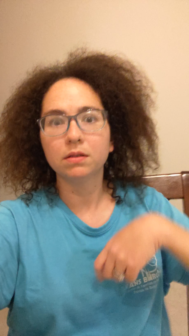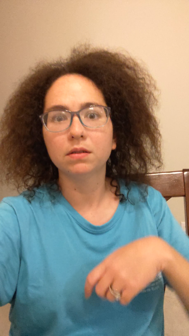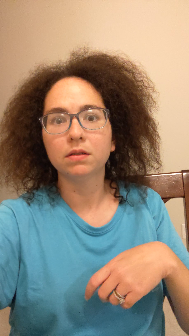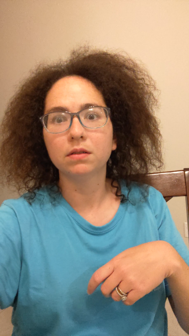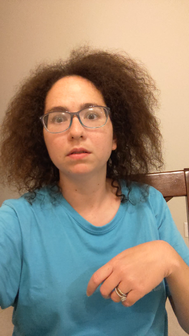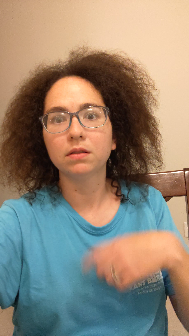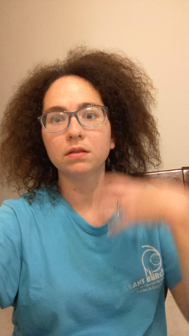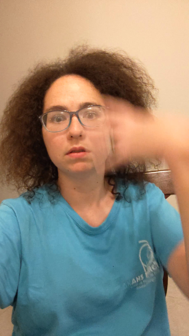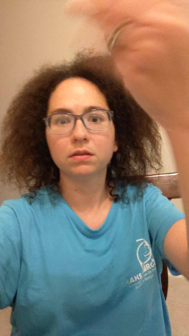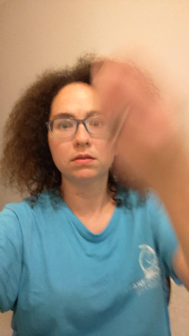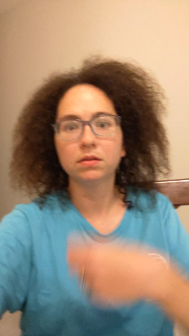going to